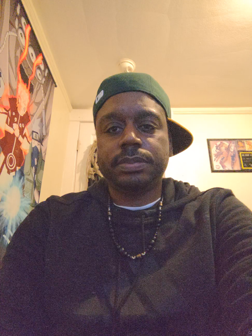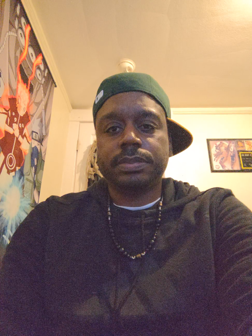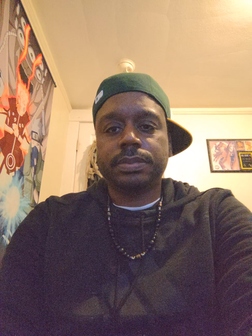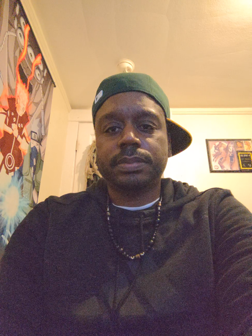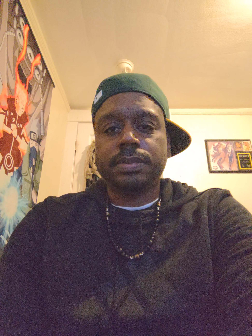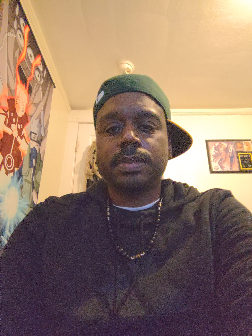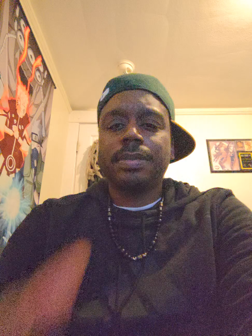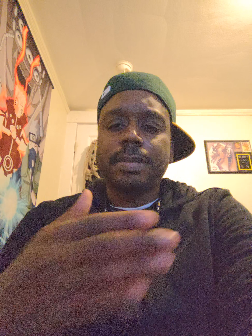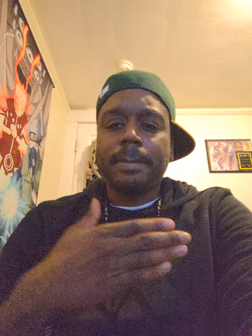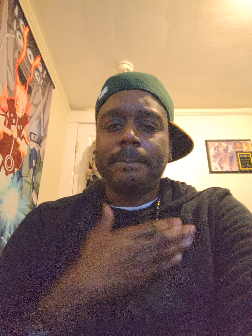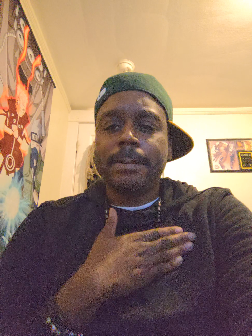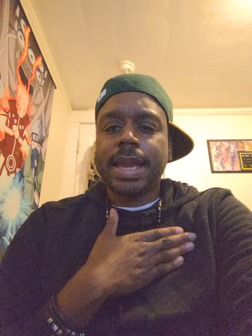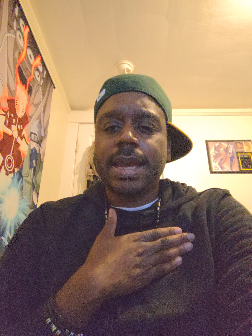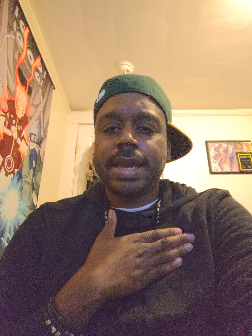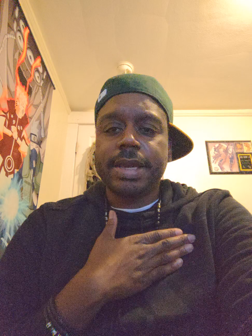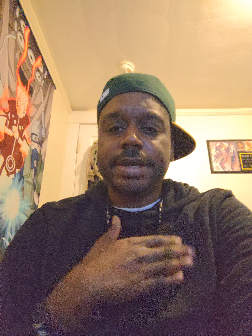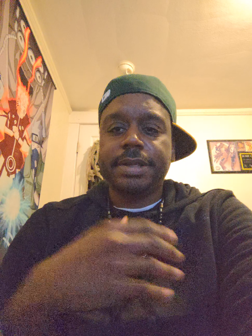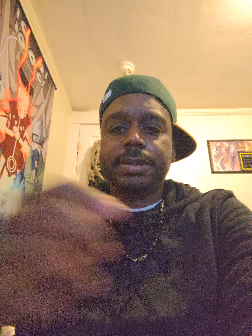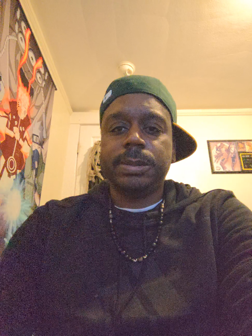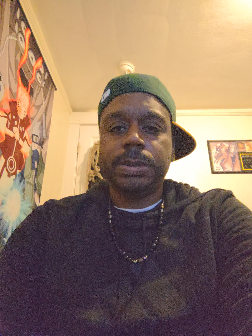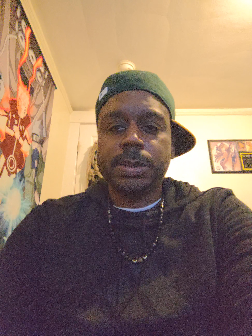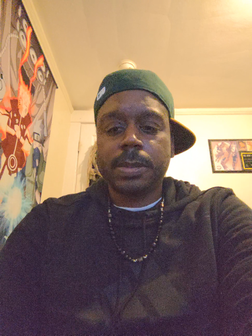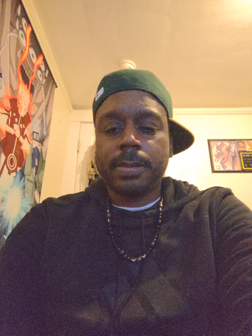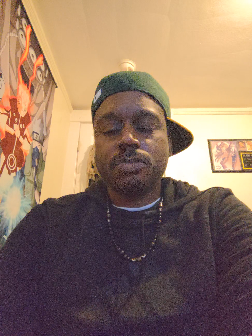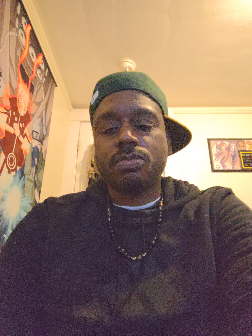my